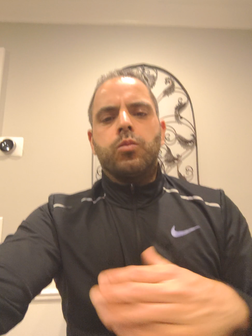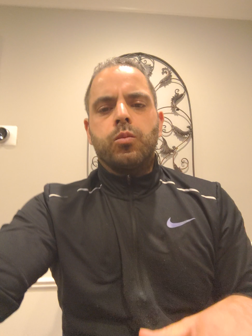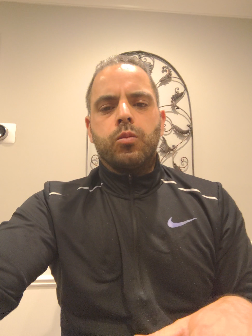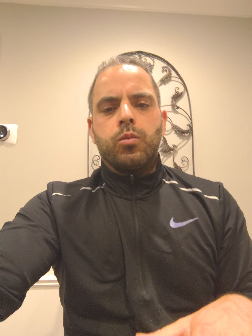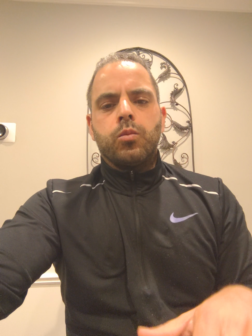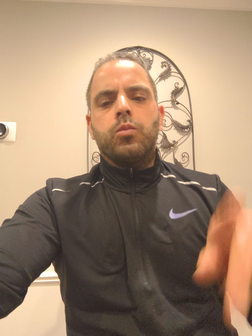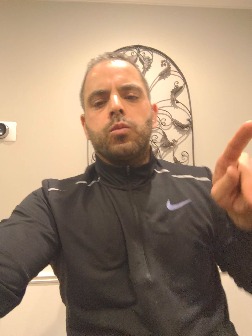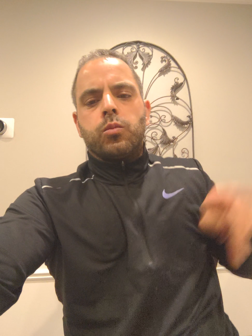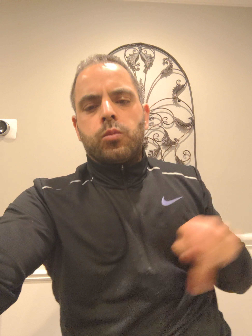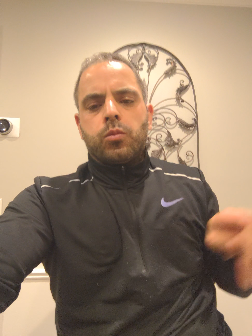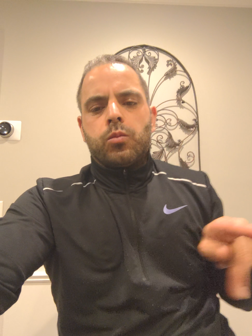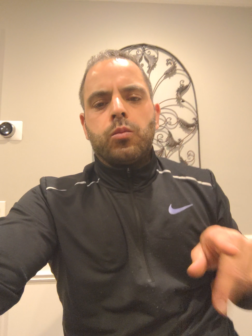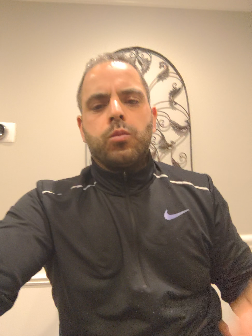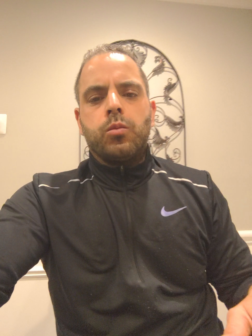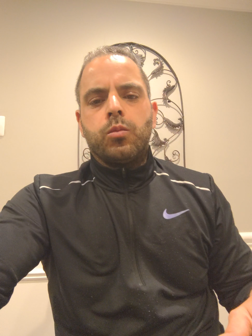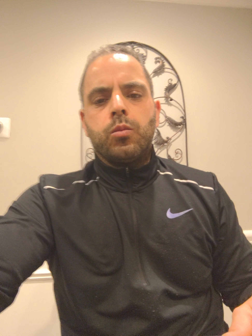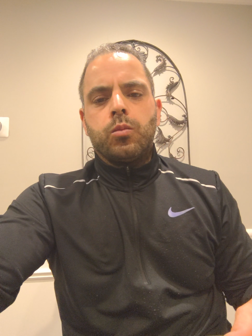puppy